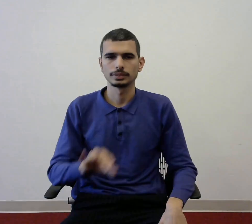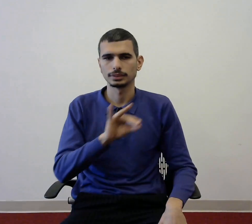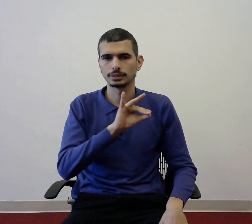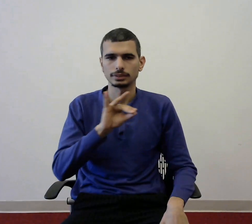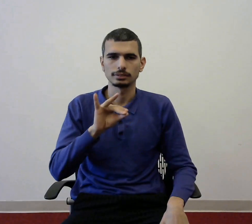İ